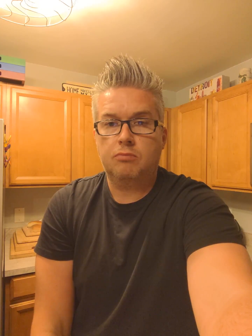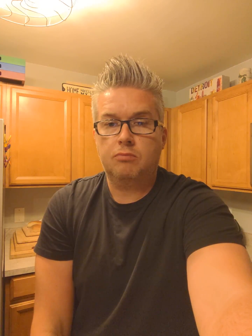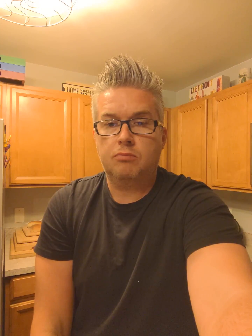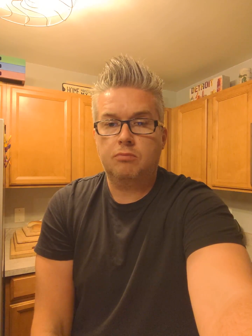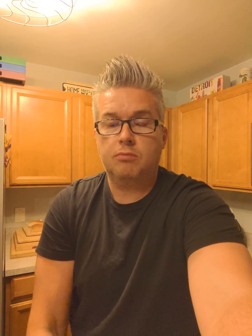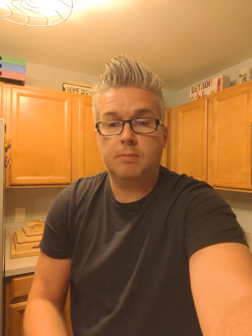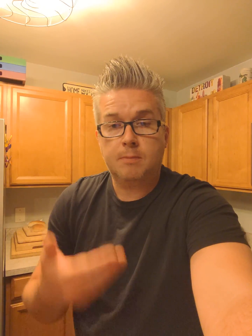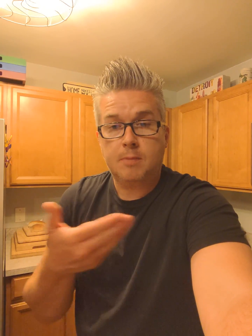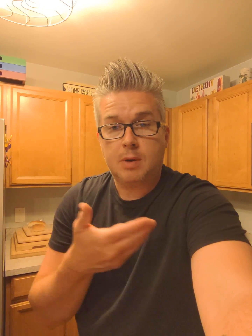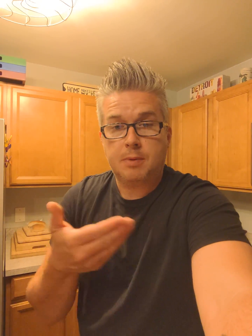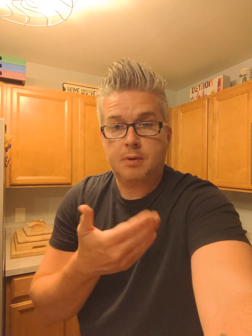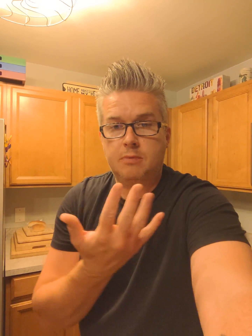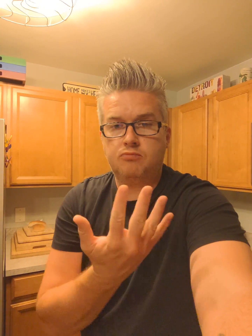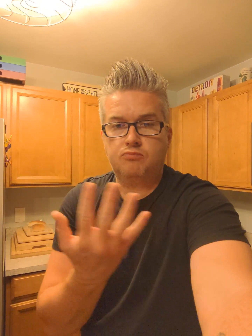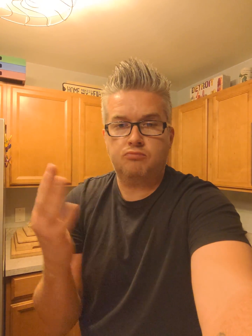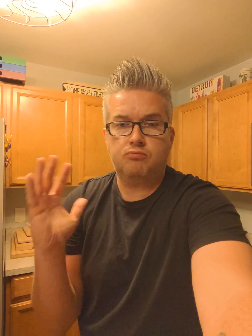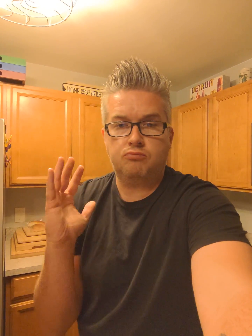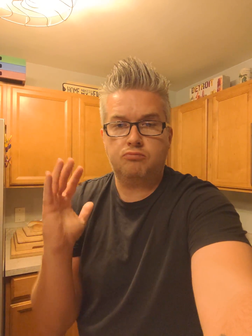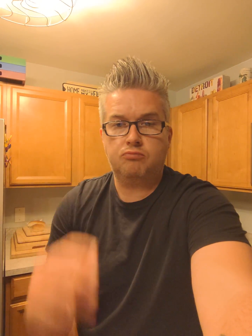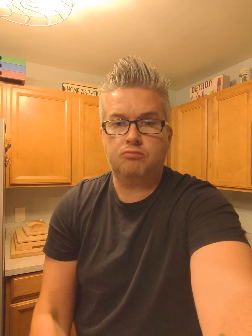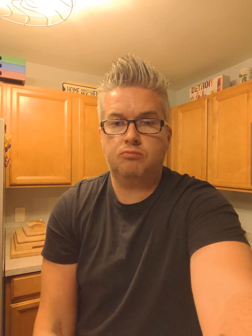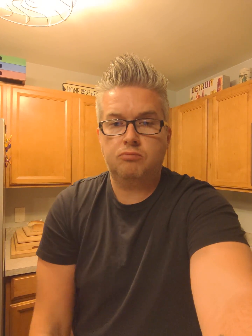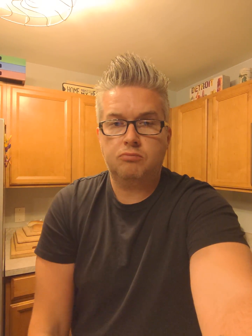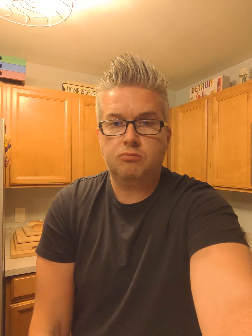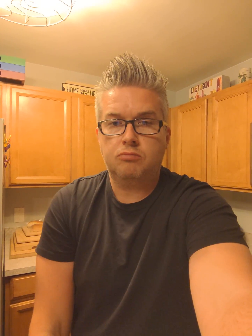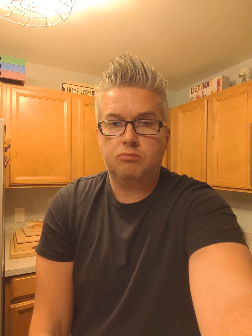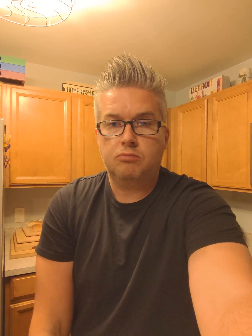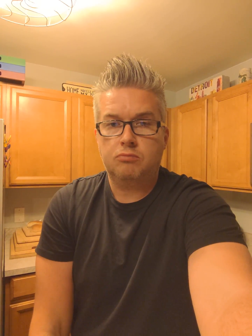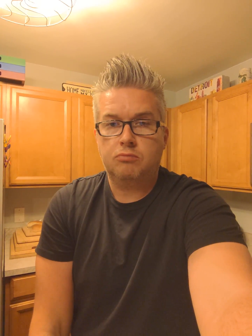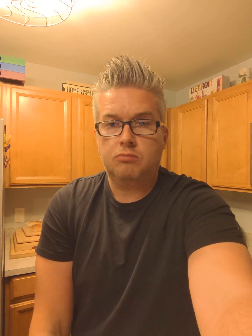crib